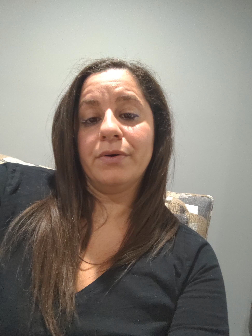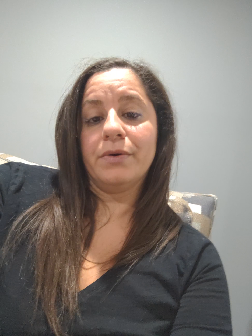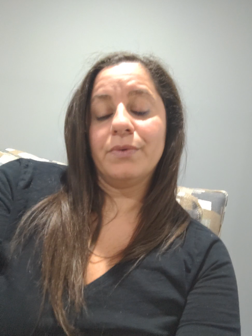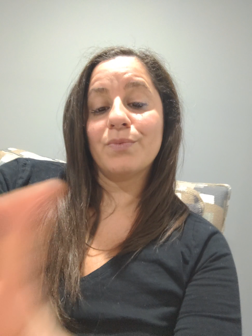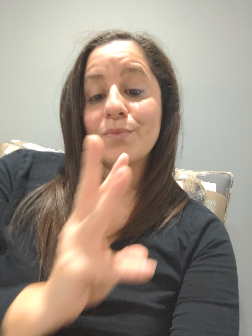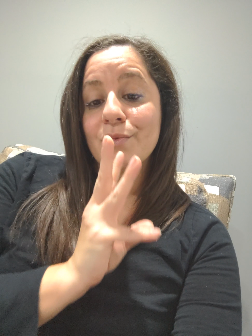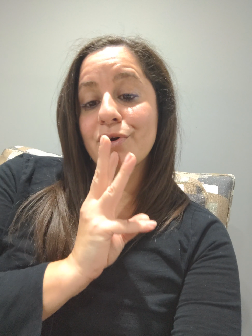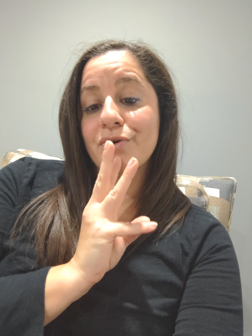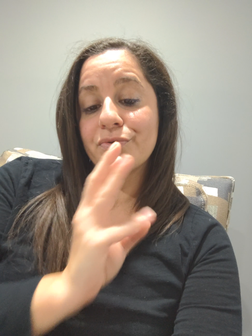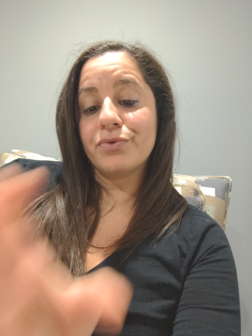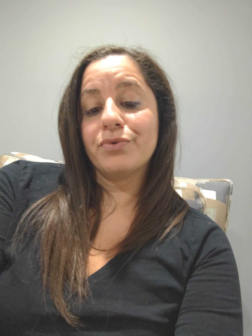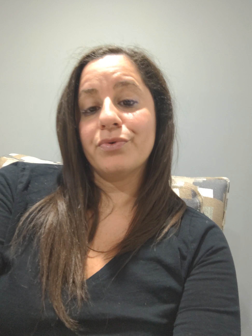water